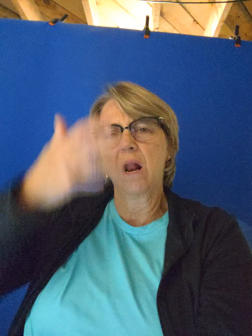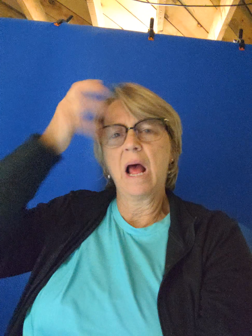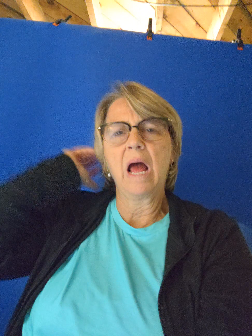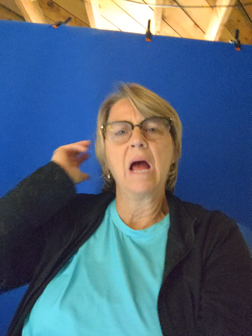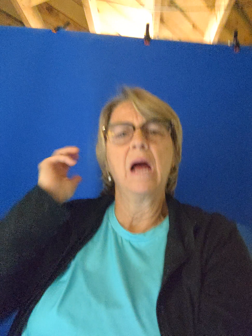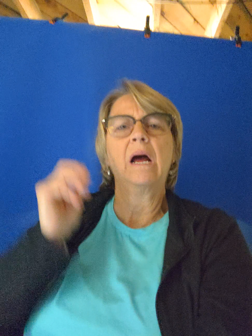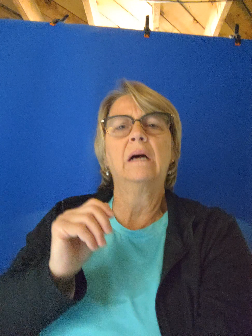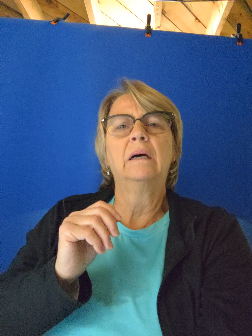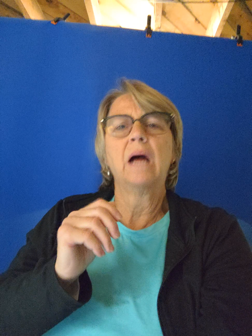lion